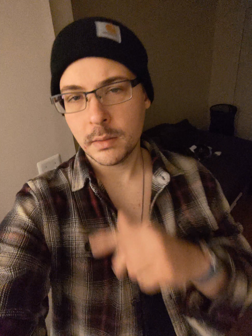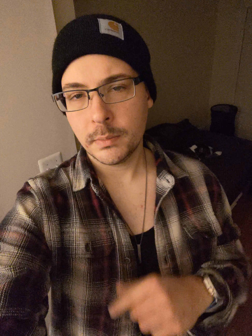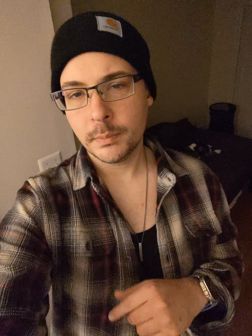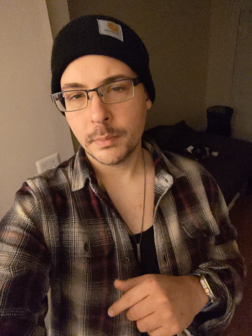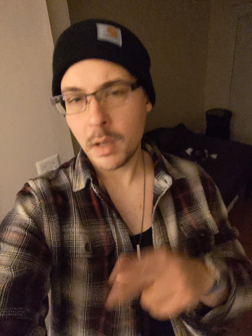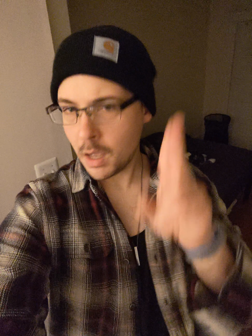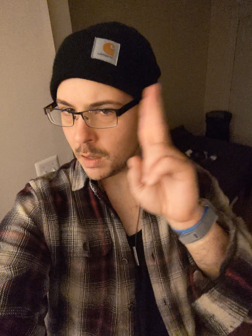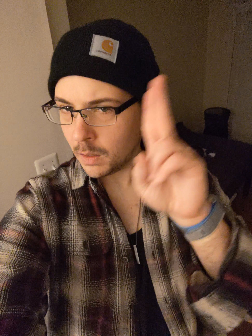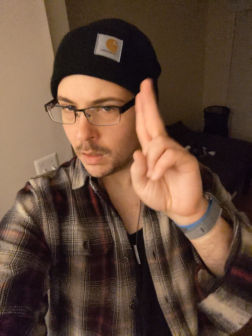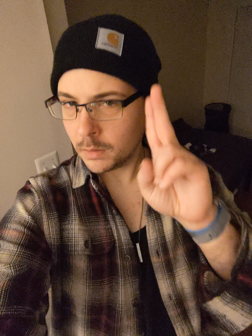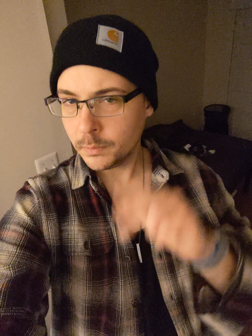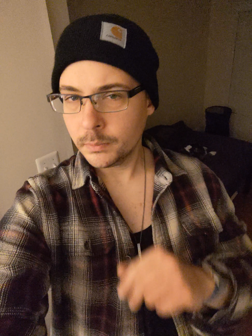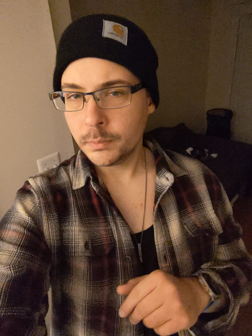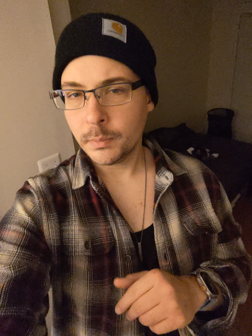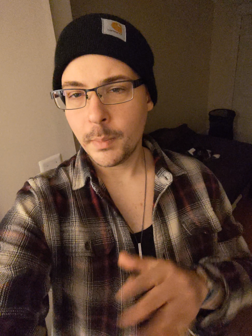uncle